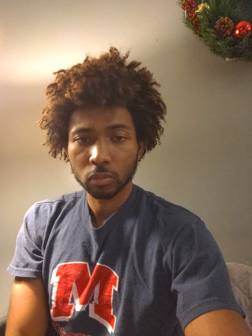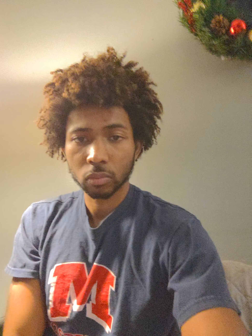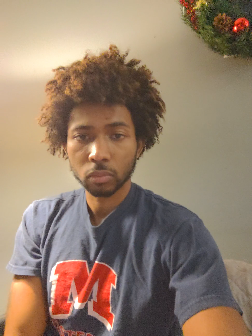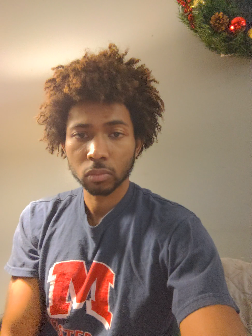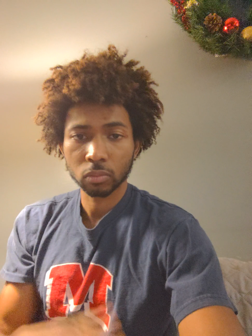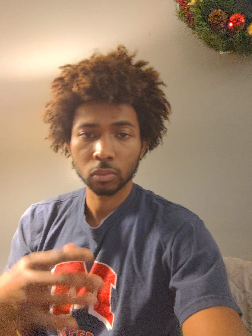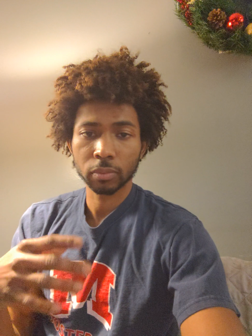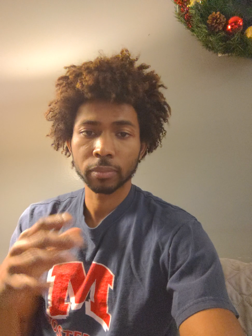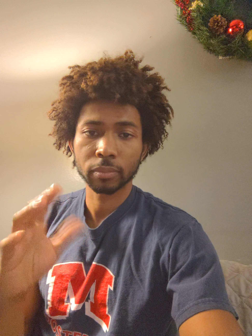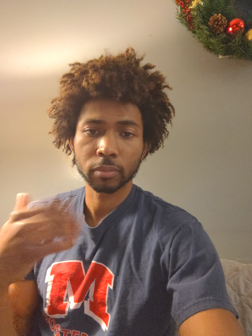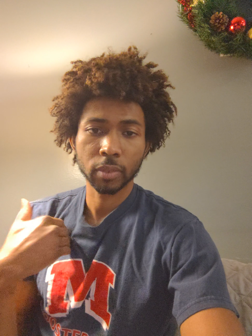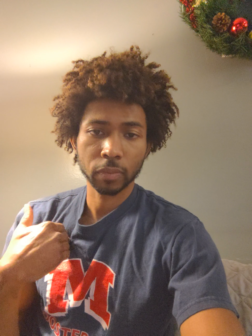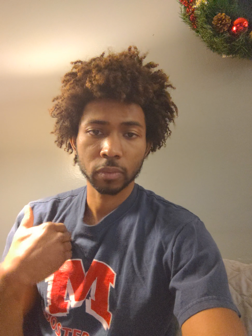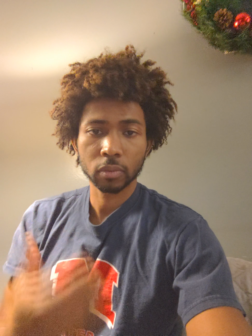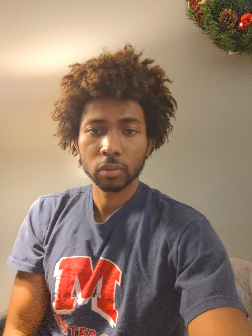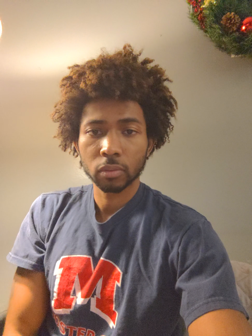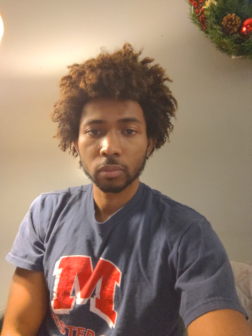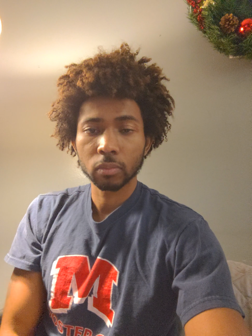have